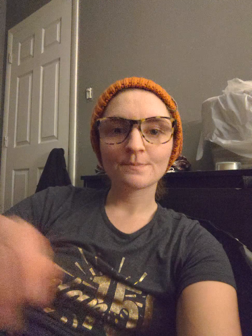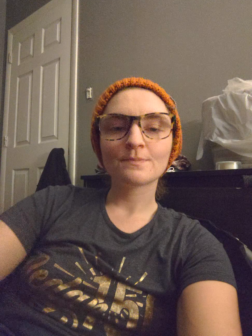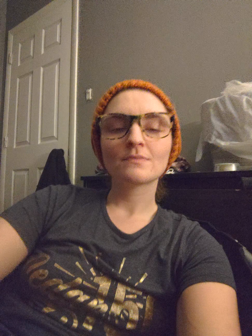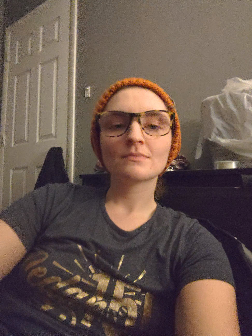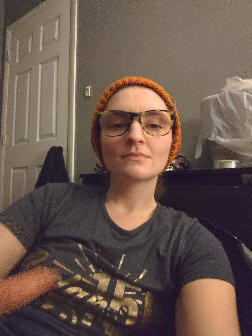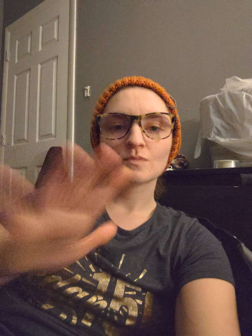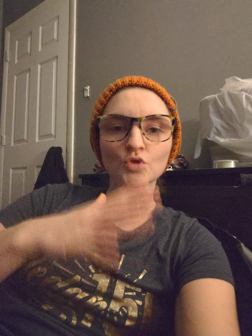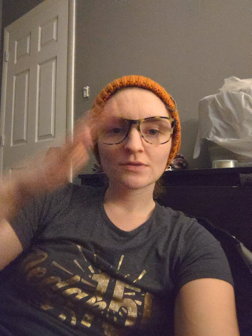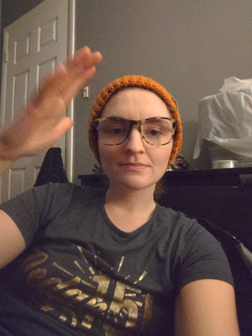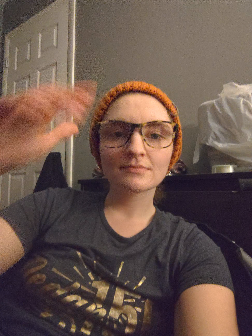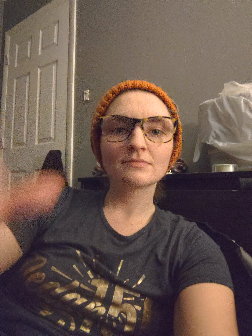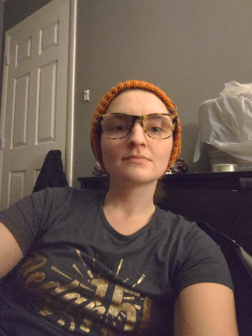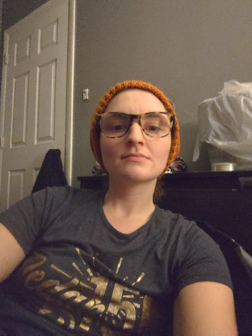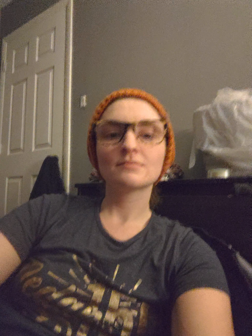helicopter